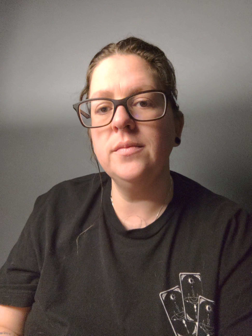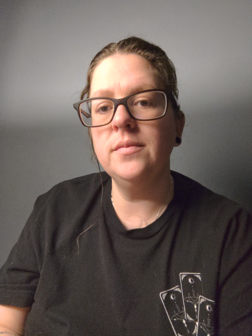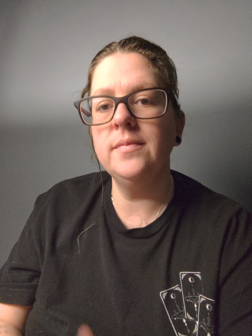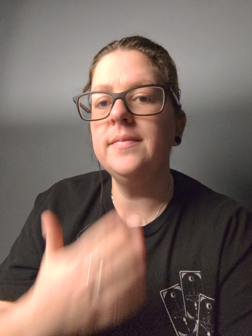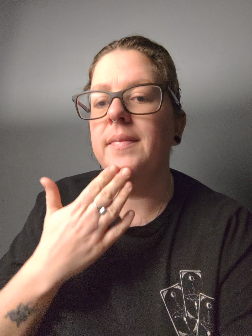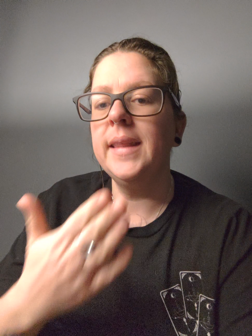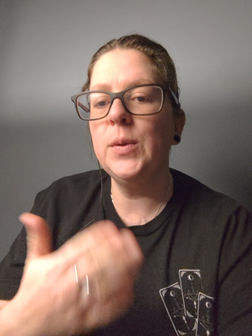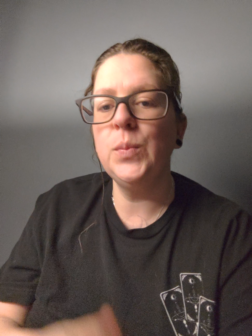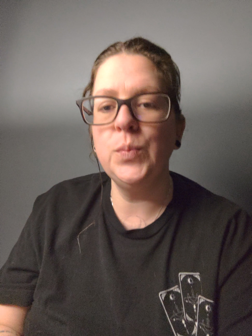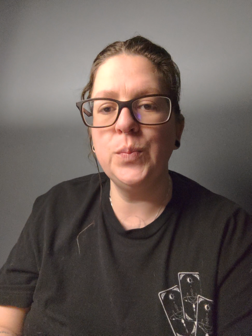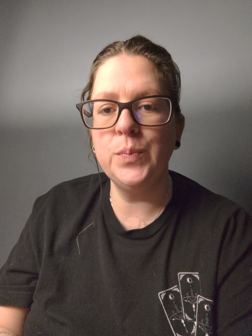thank you